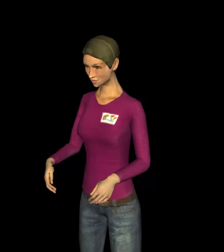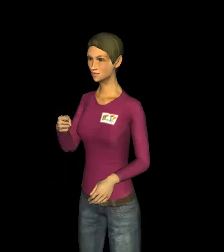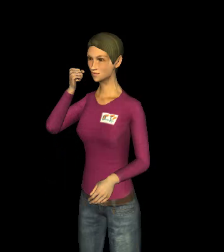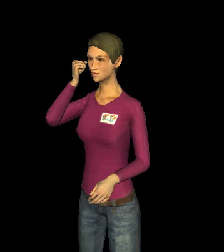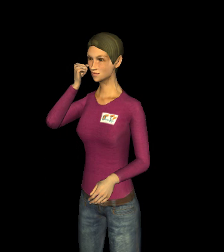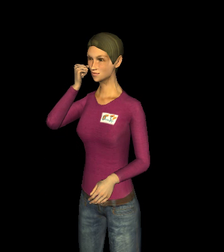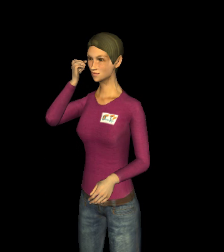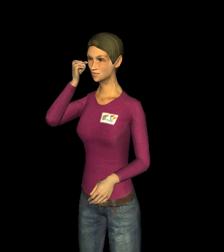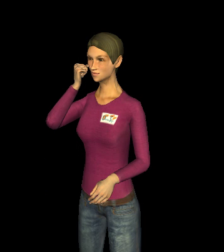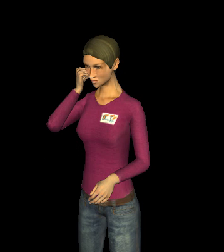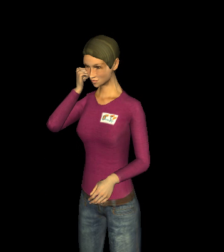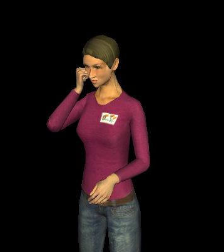معجنات